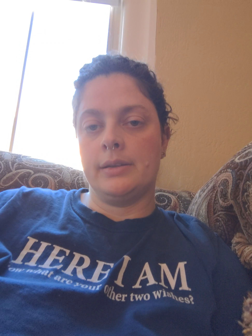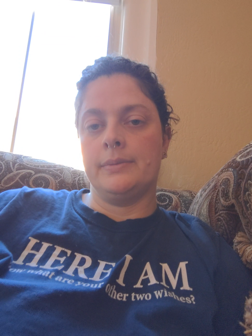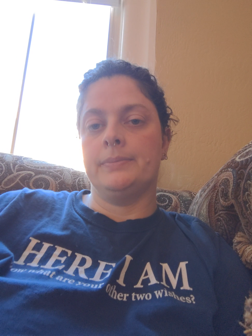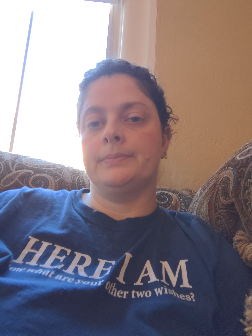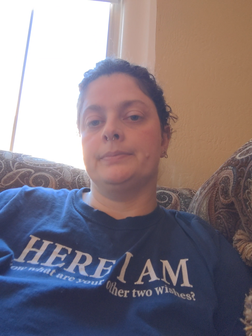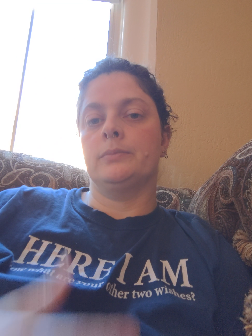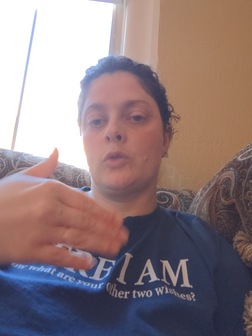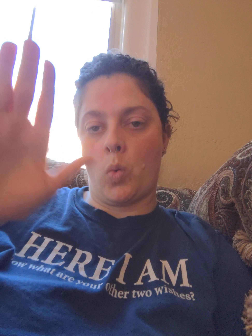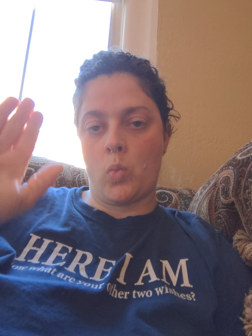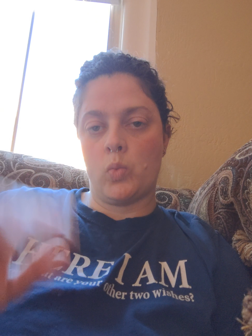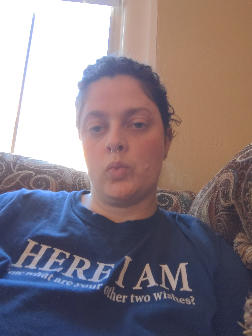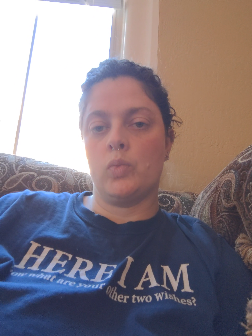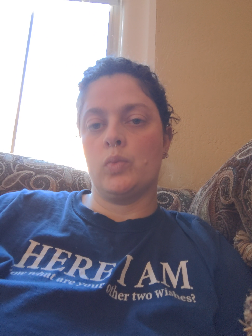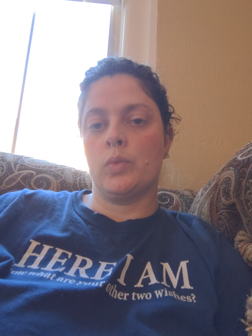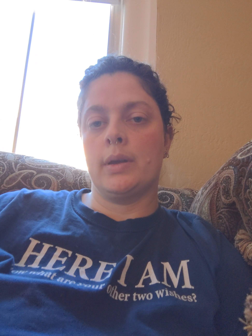go